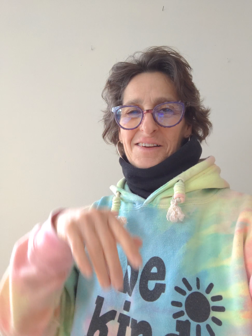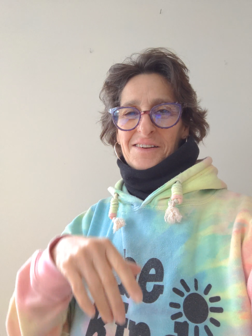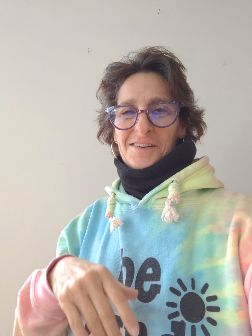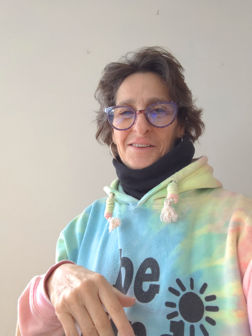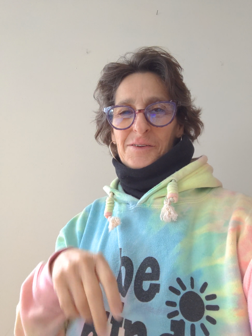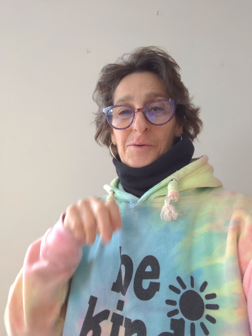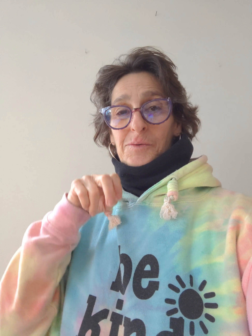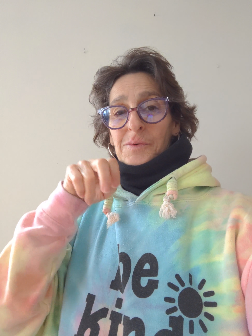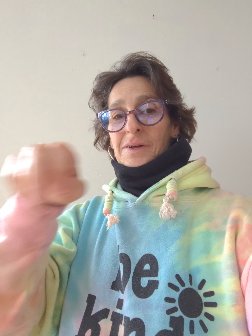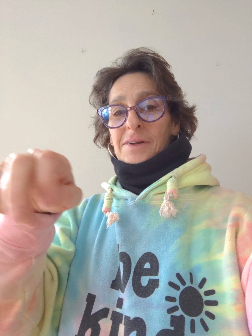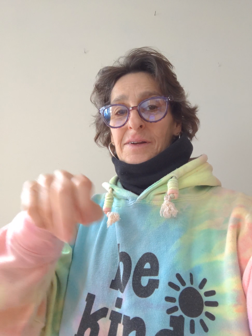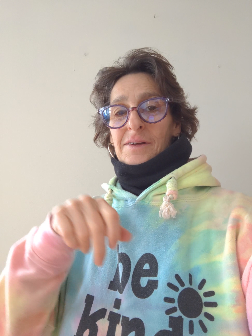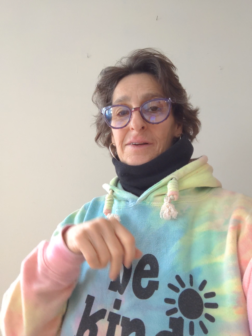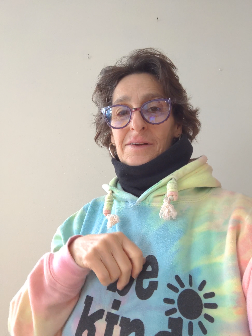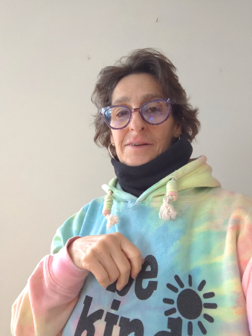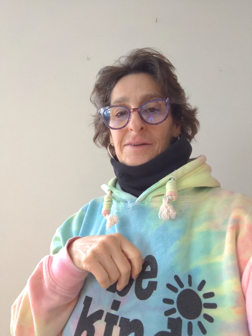ride